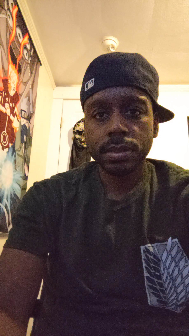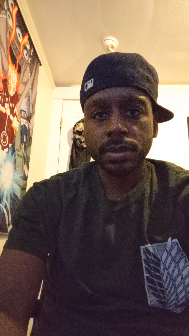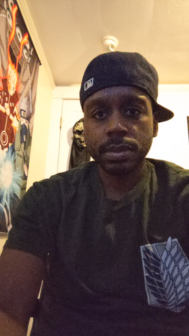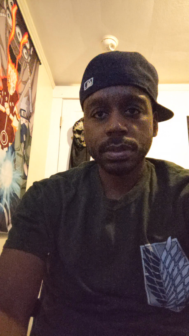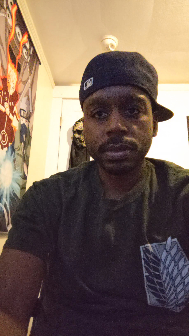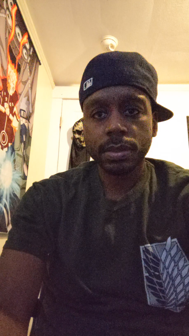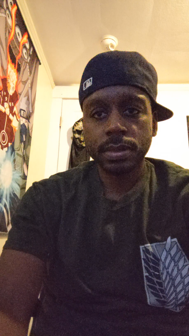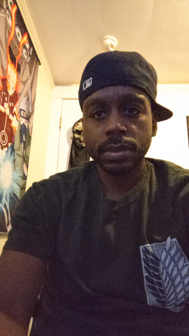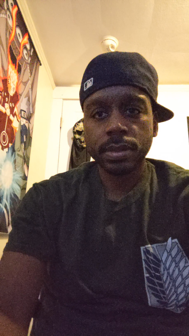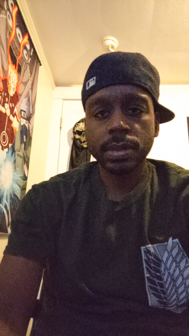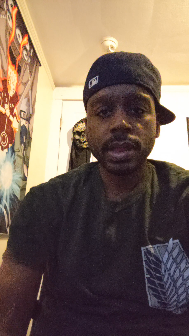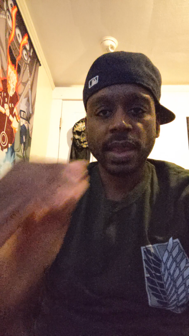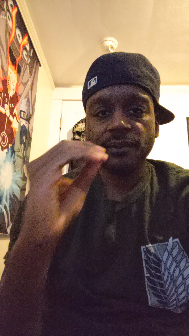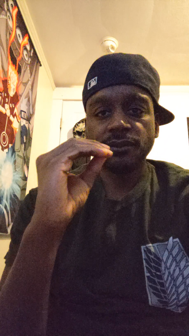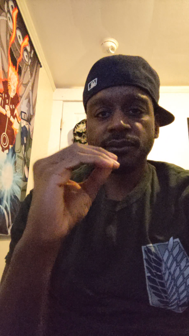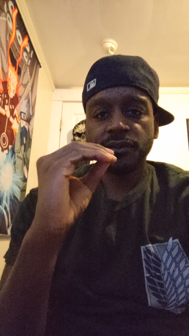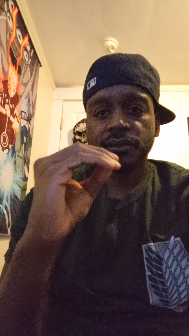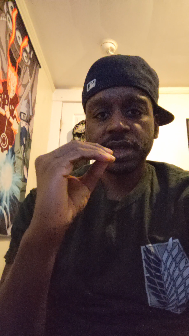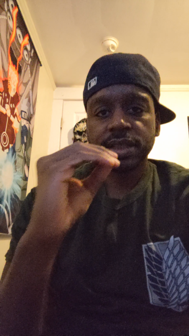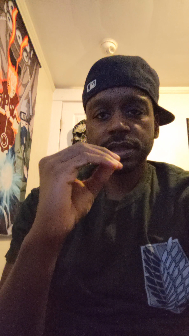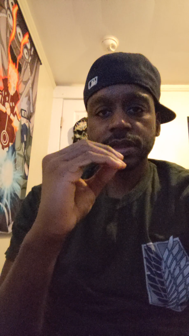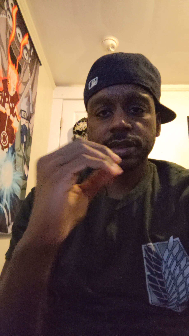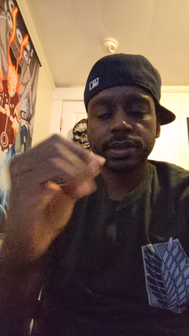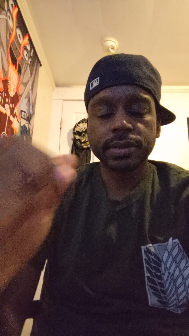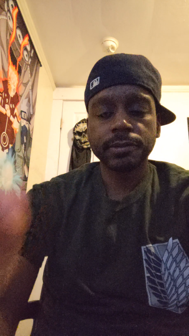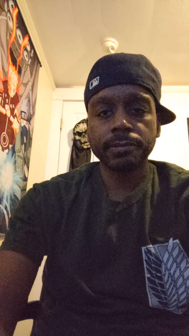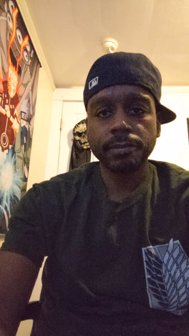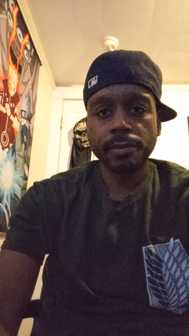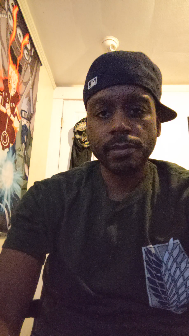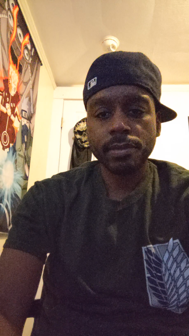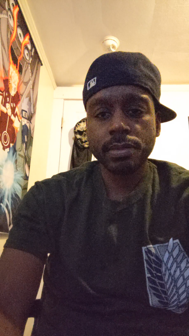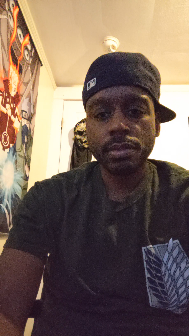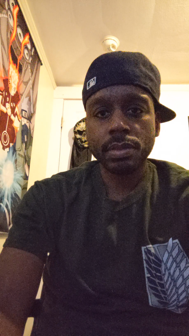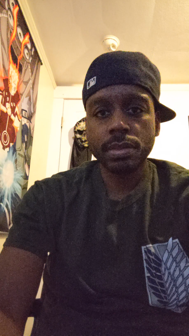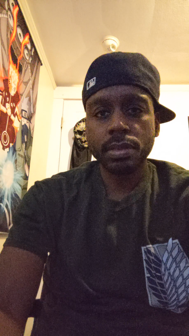fix